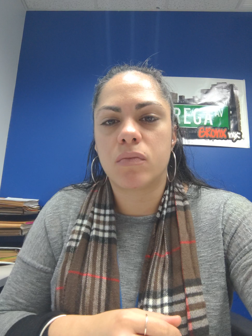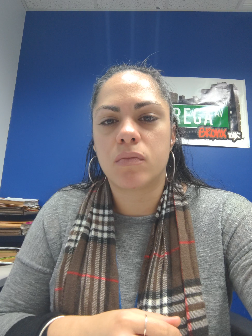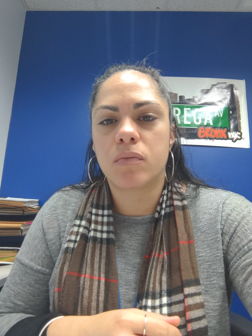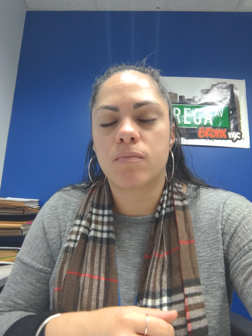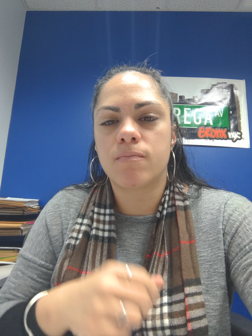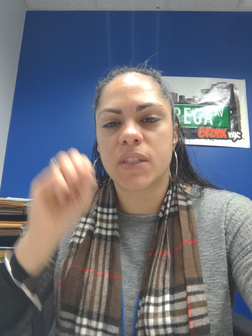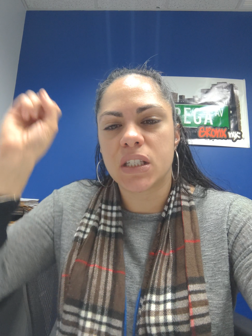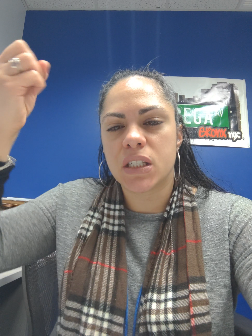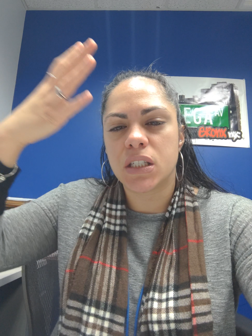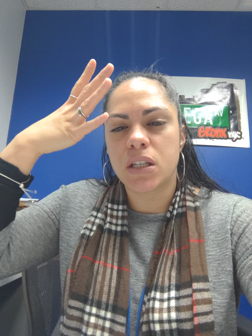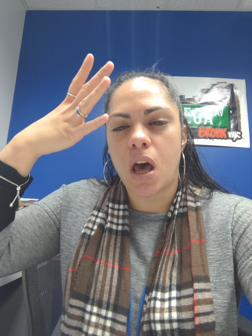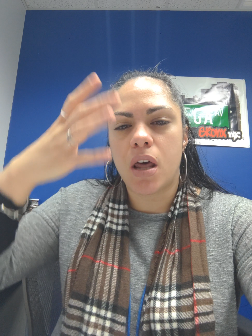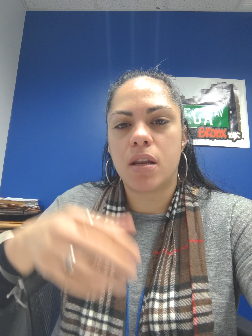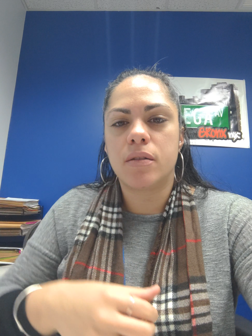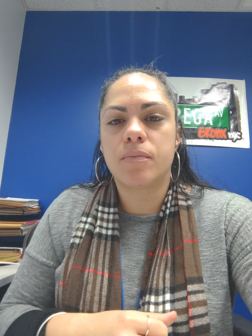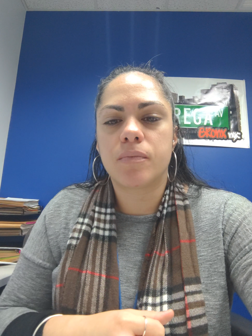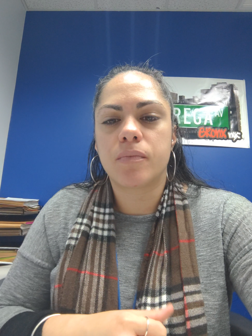sun